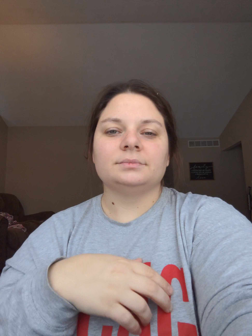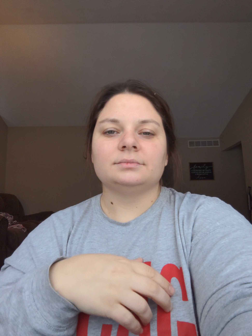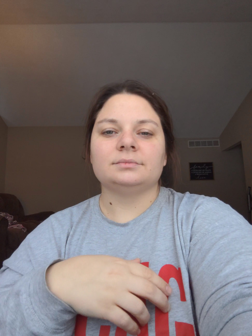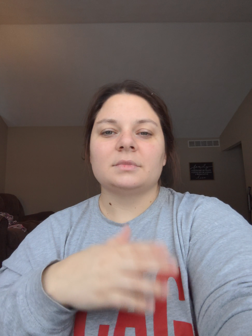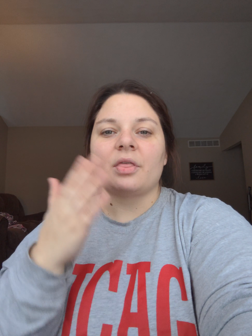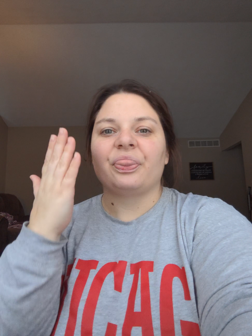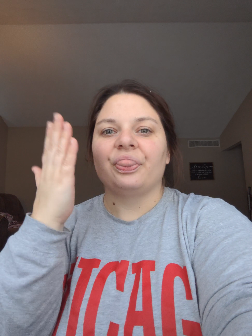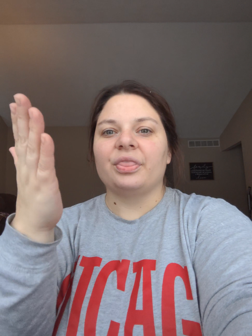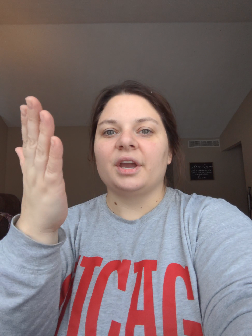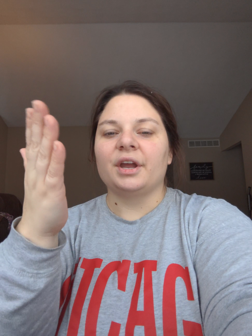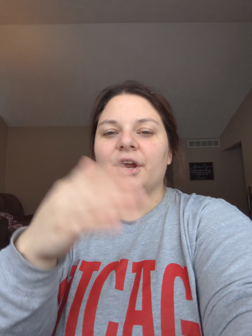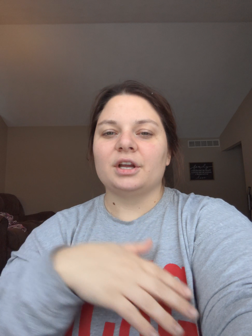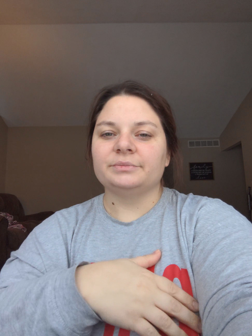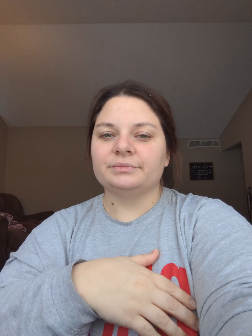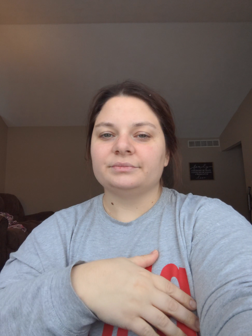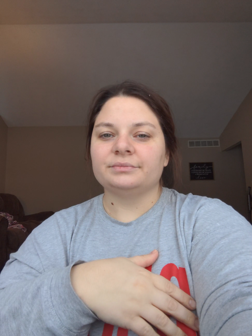there